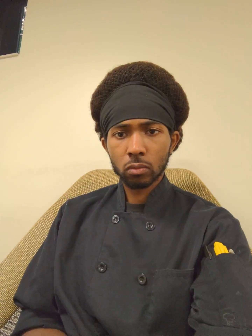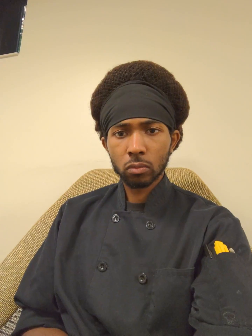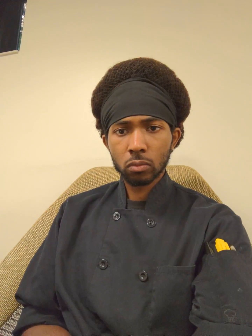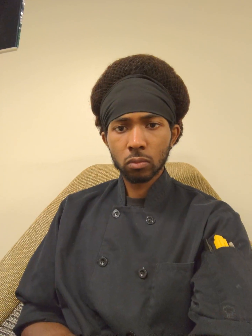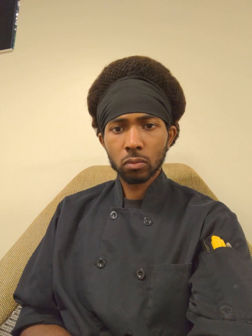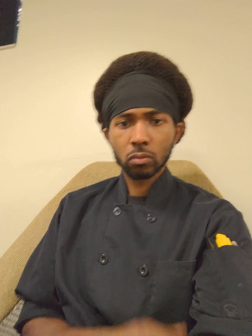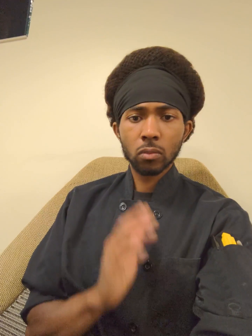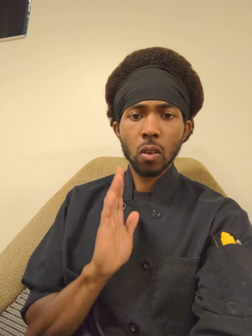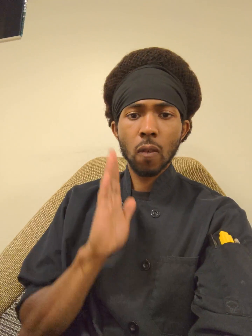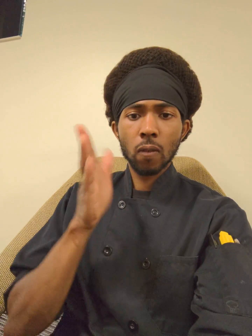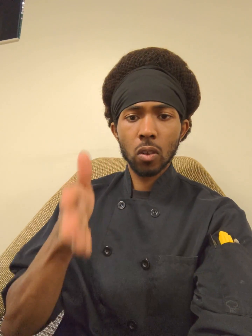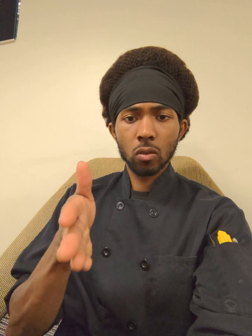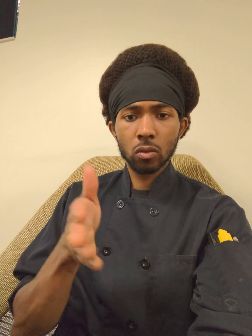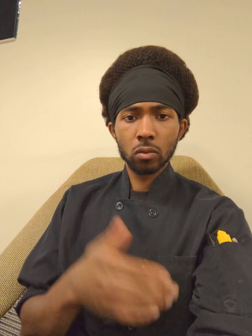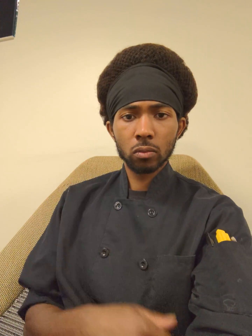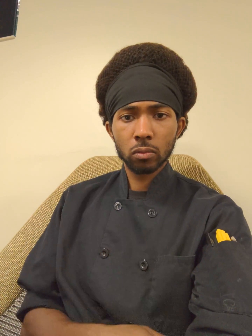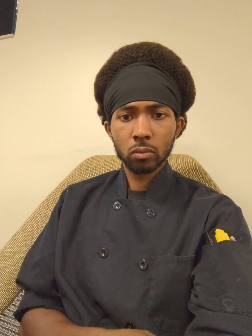over